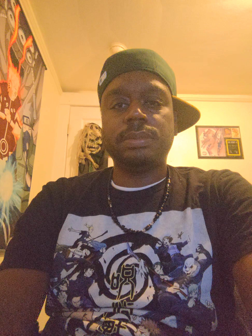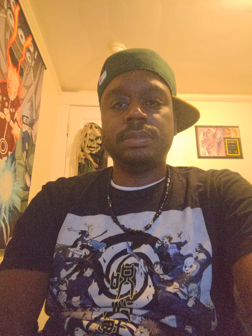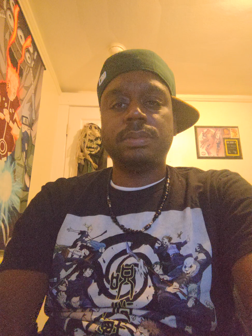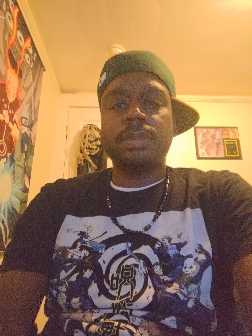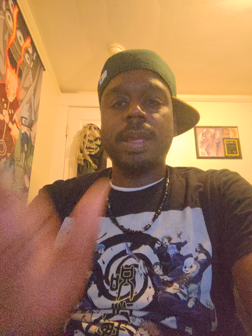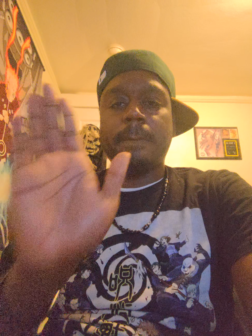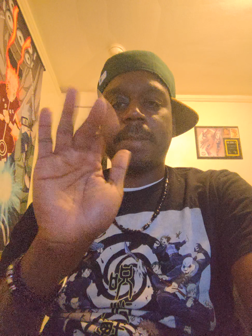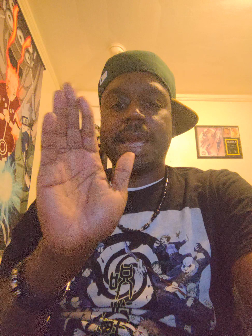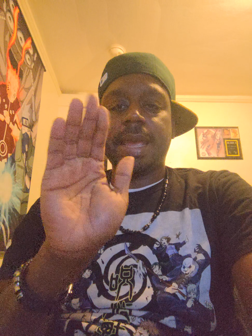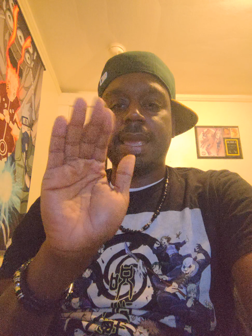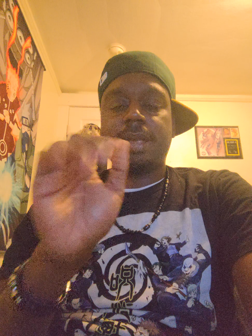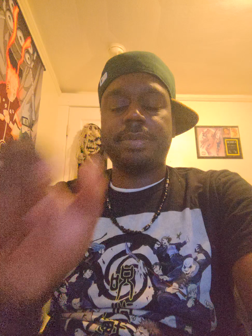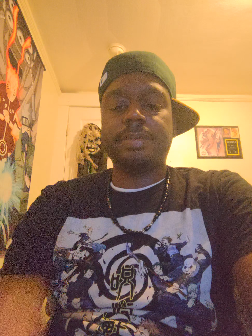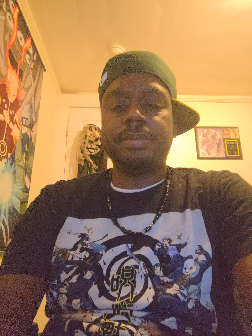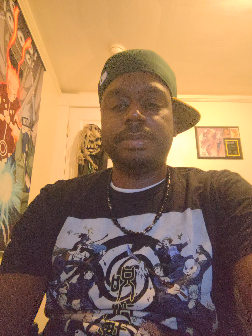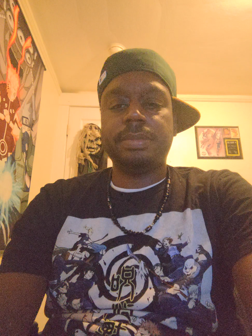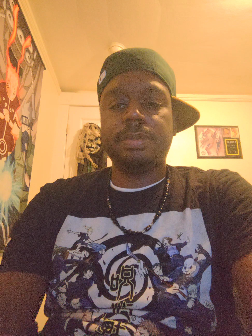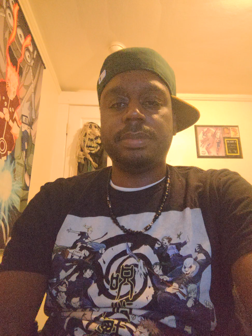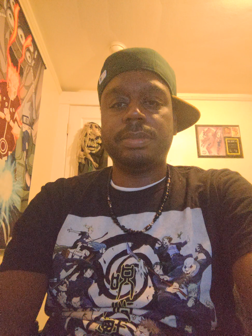bye